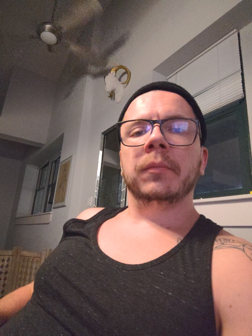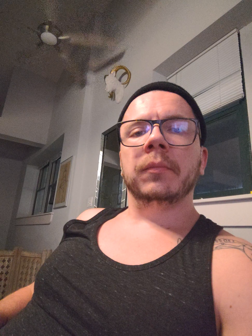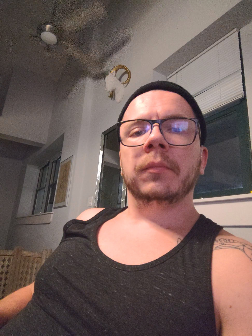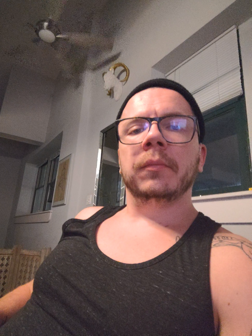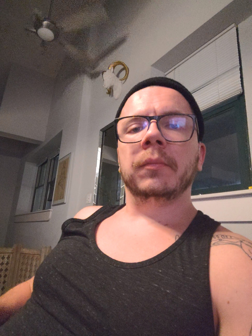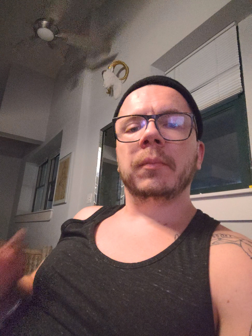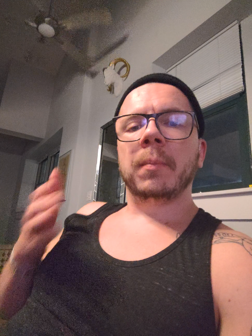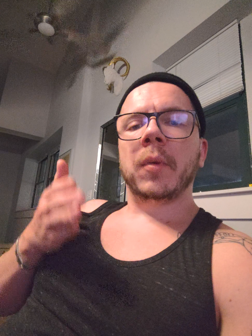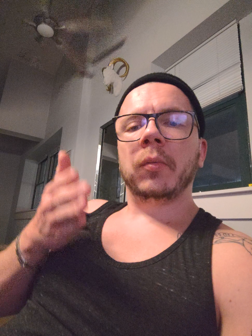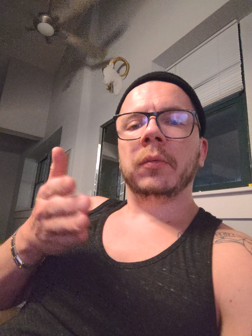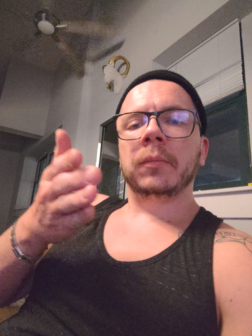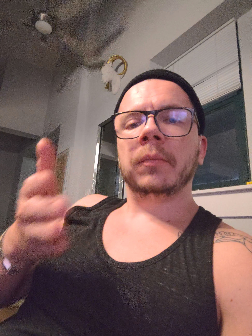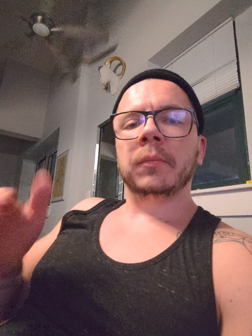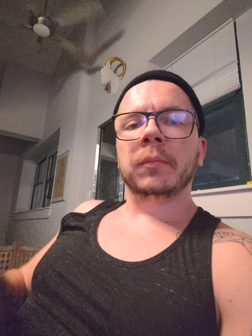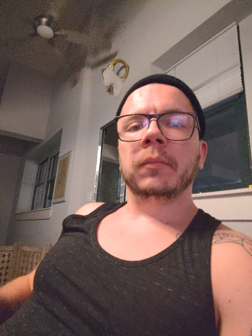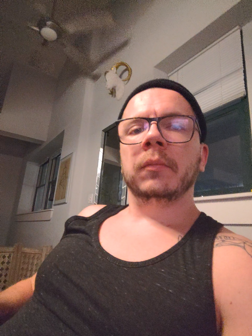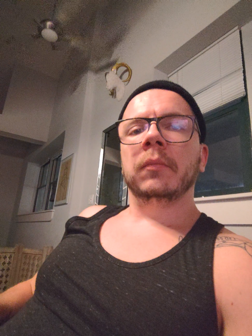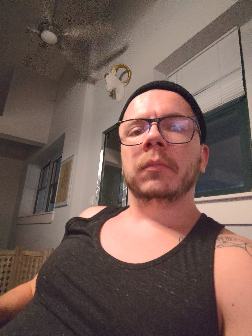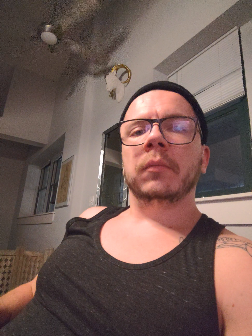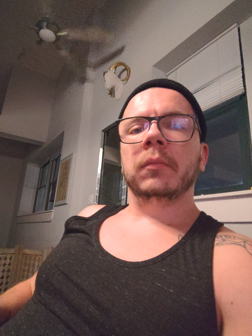boat